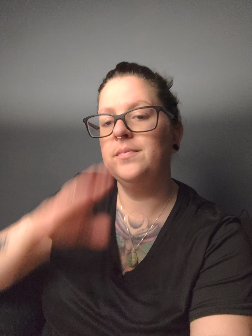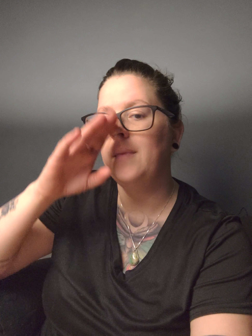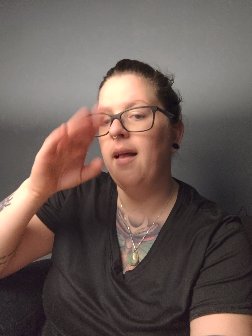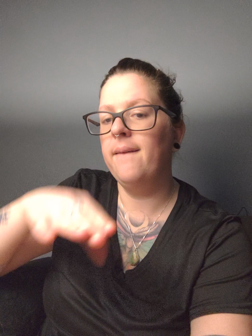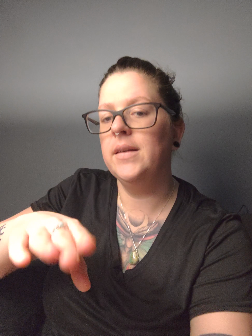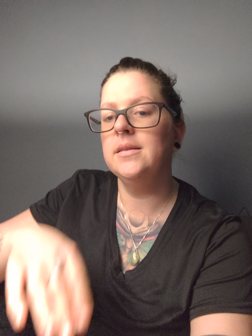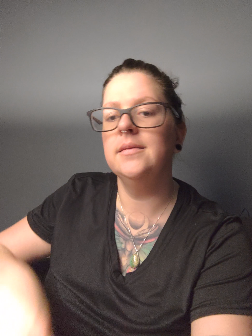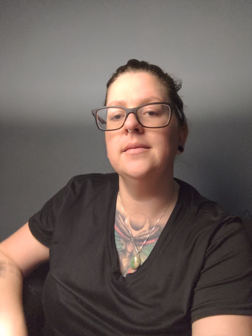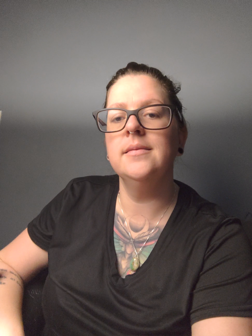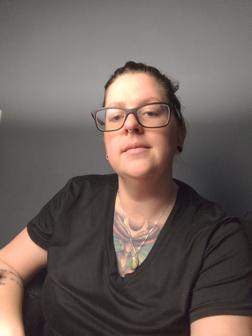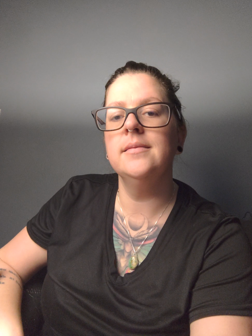elephant